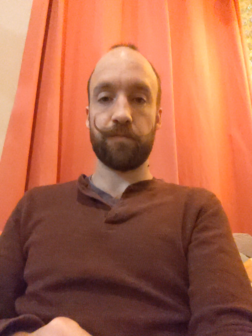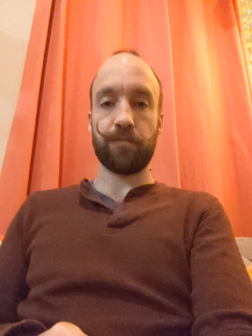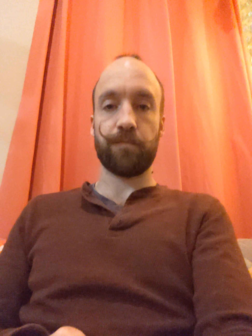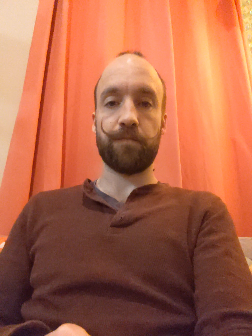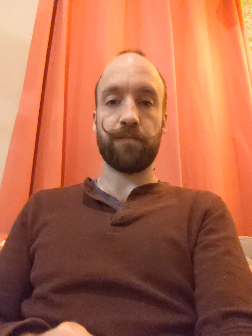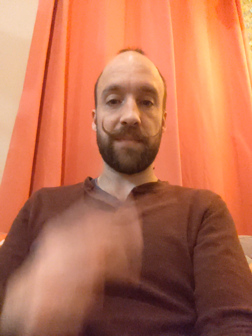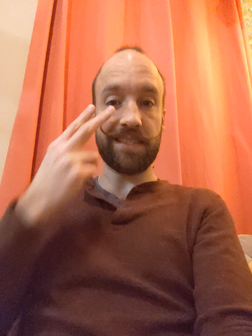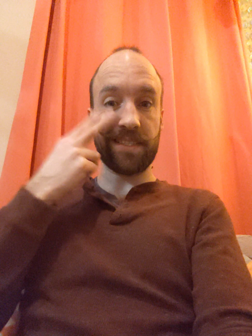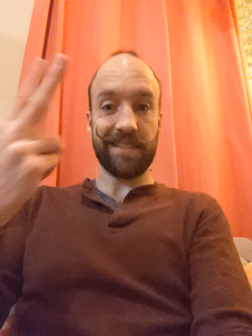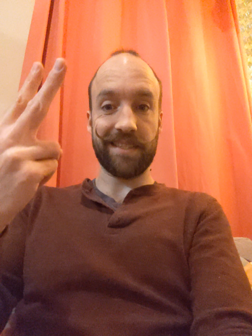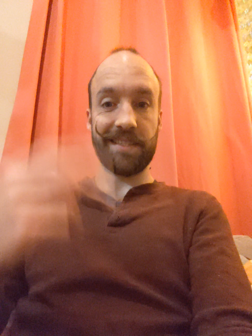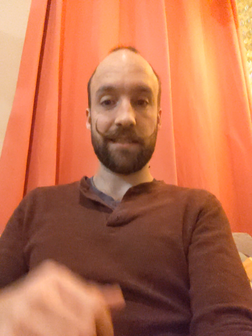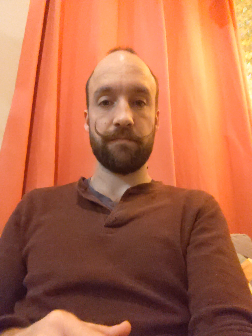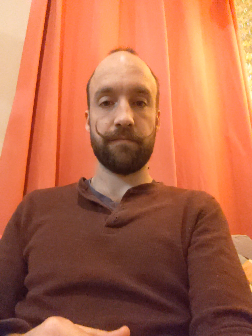see